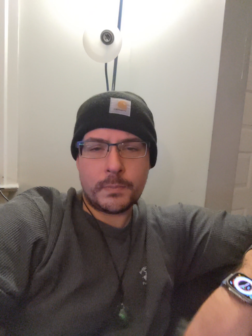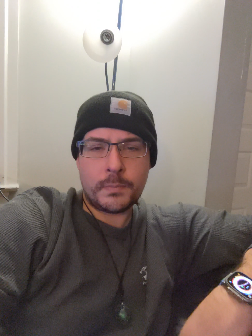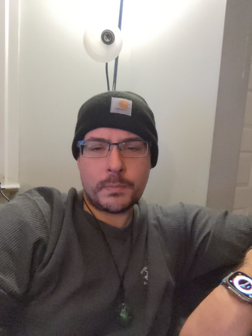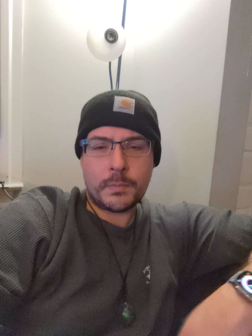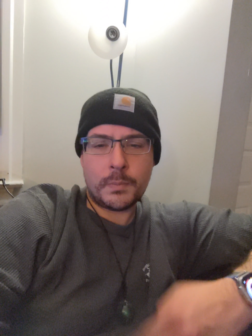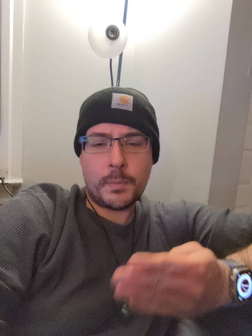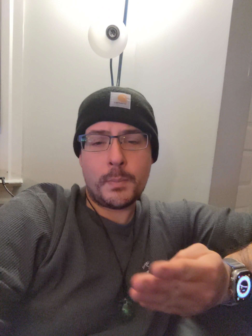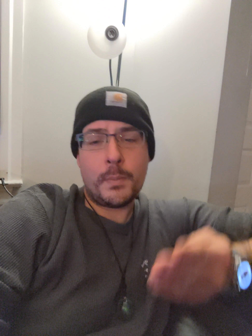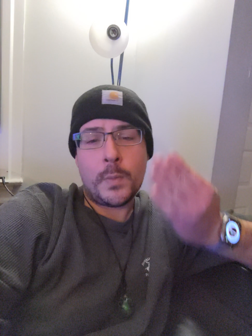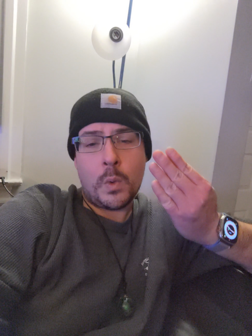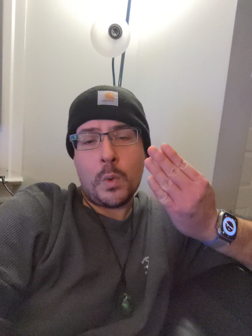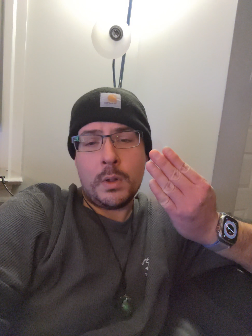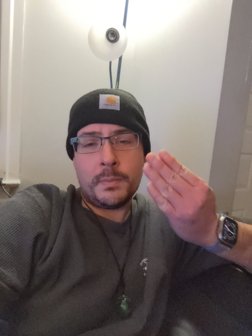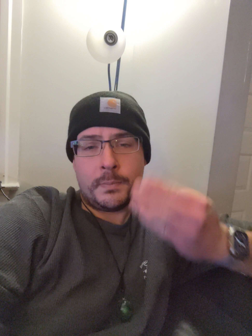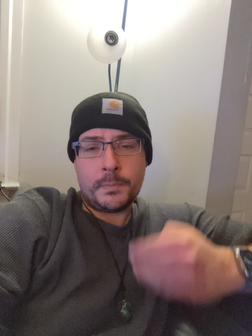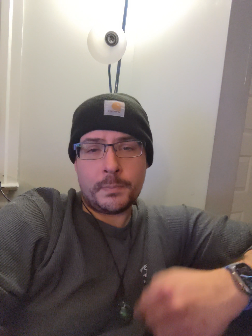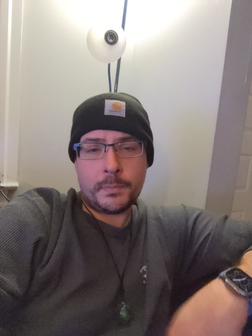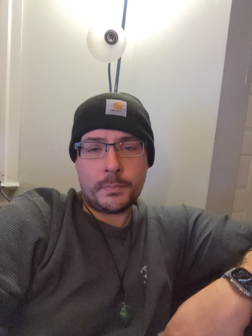morning